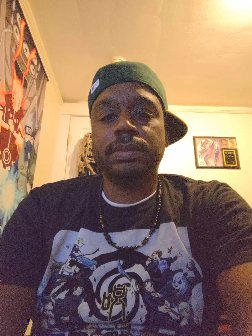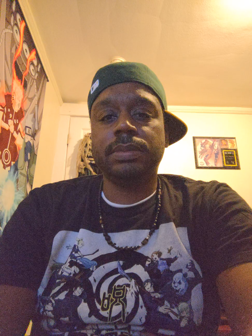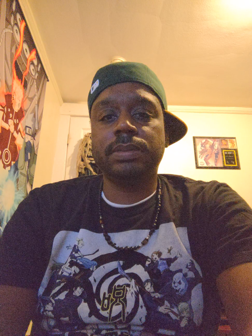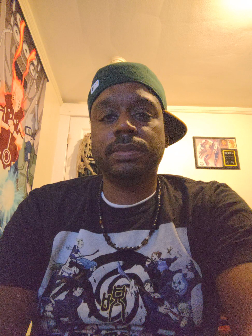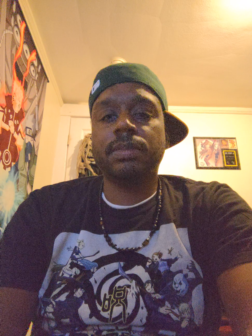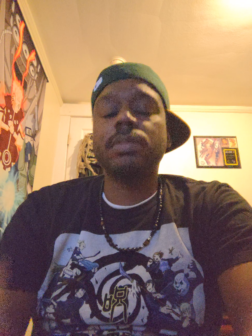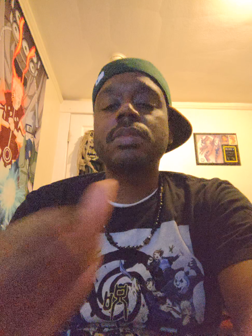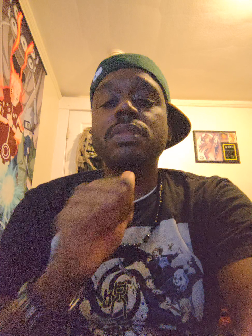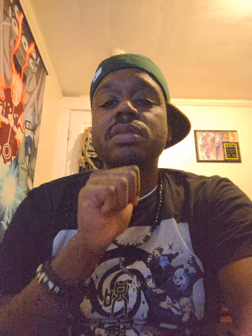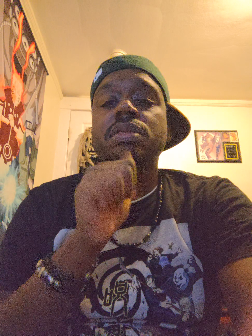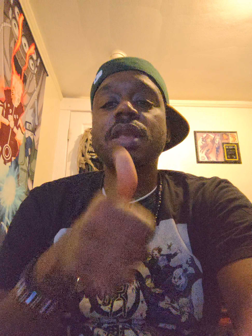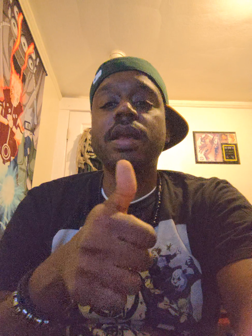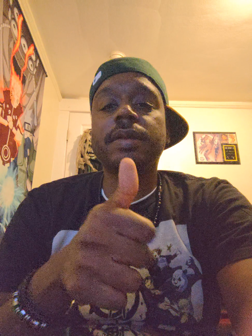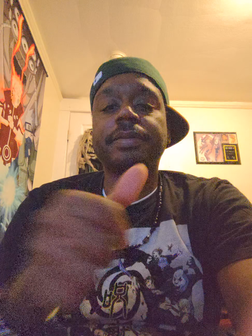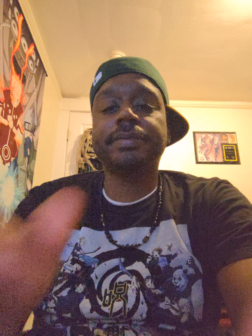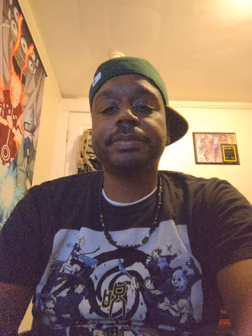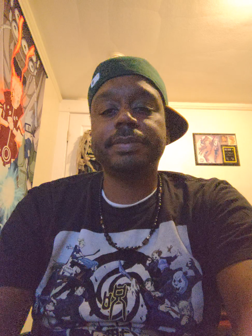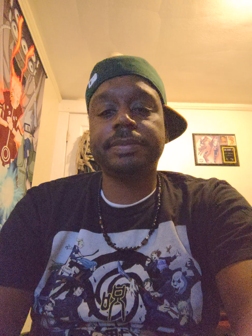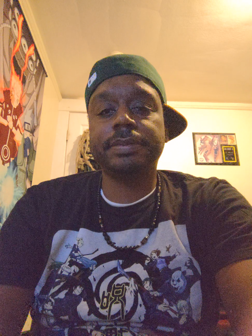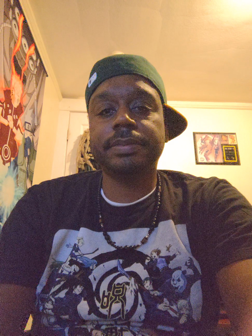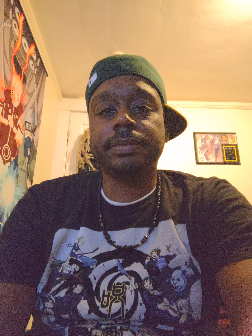not